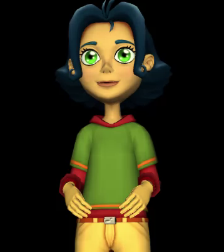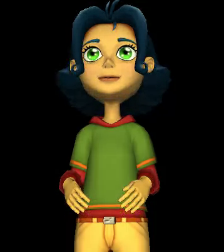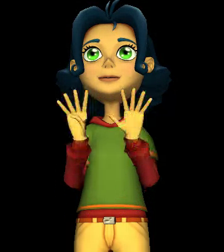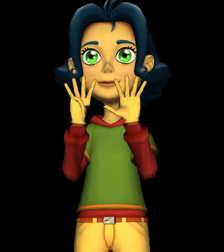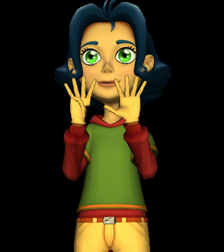9